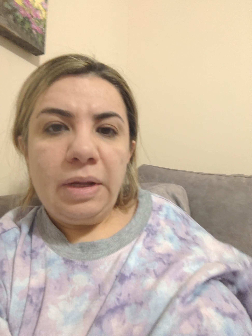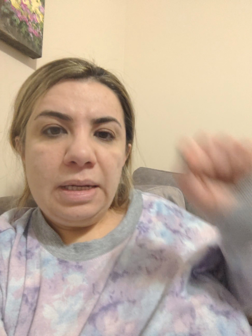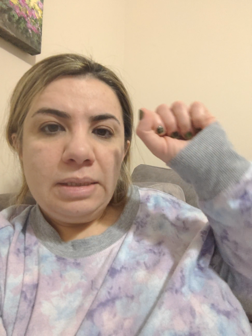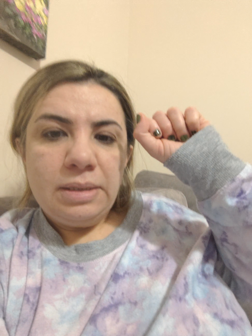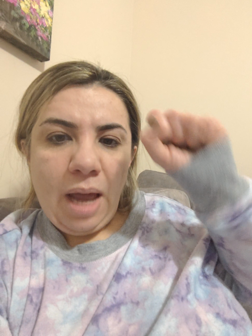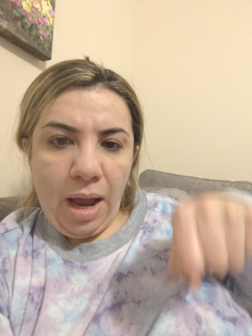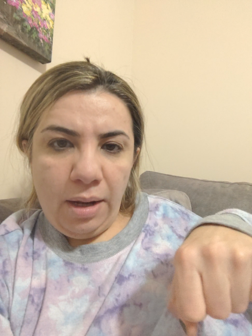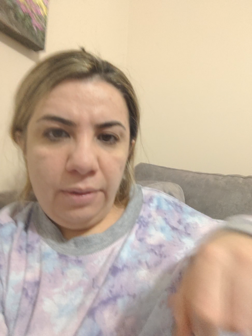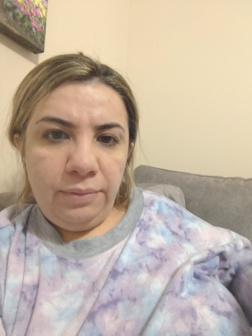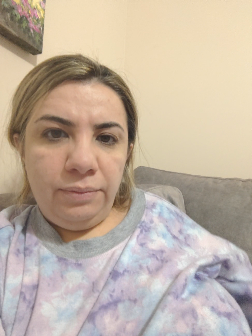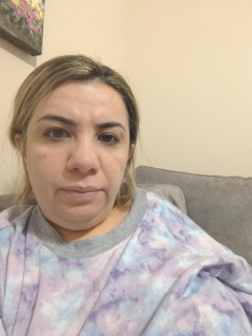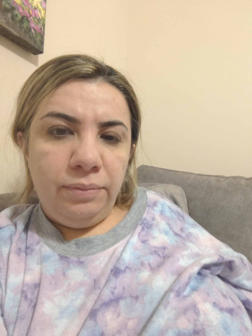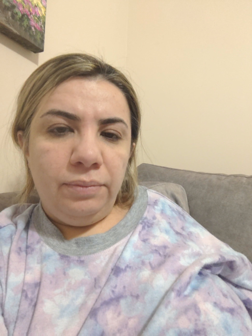can